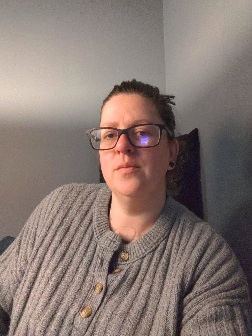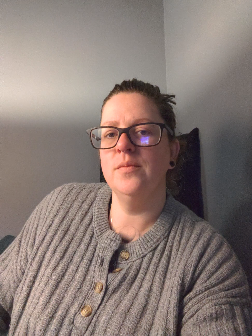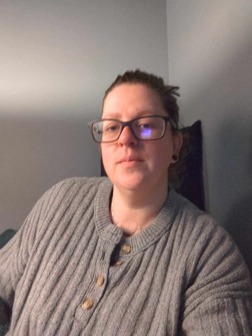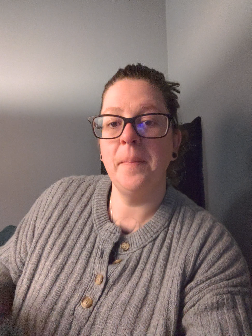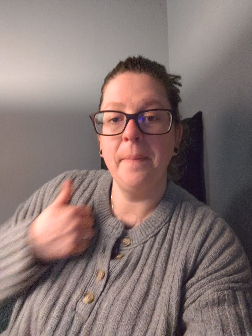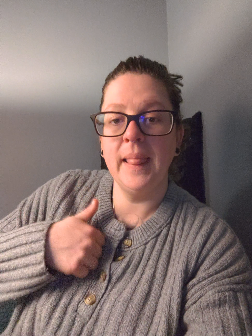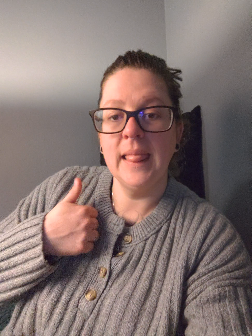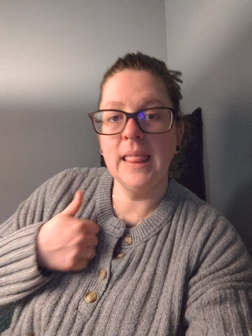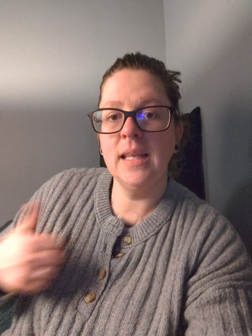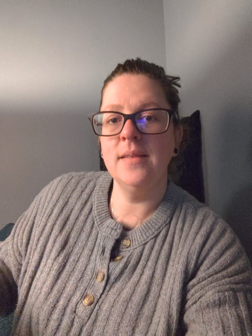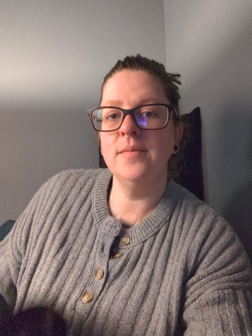bath